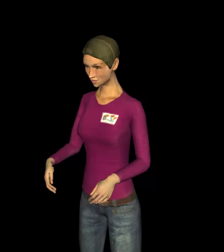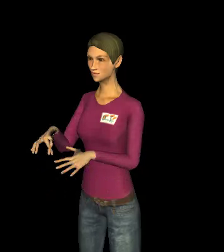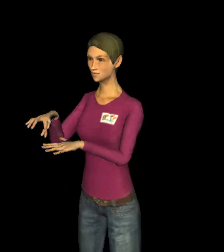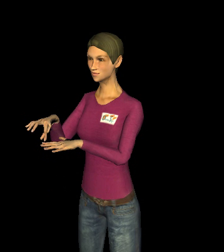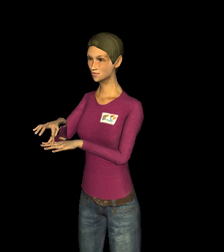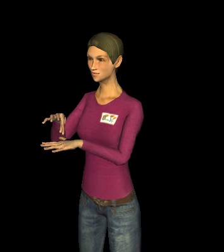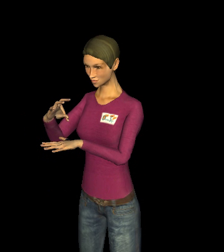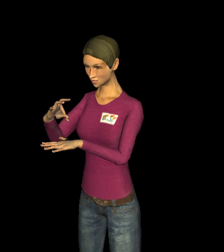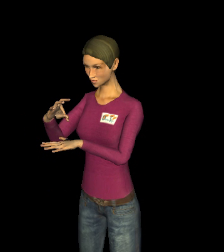زواج